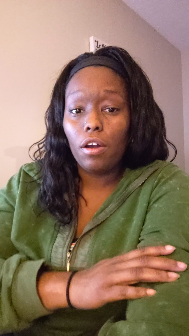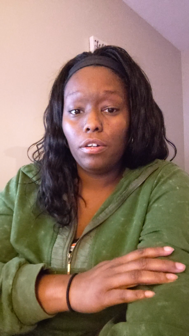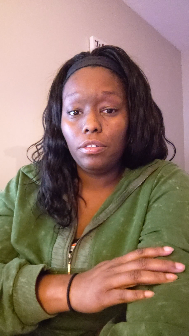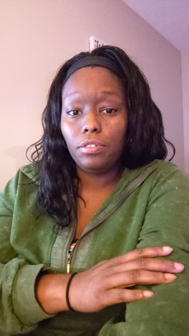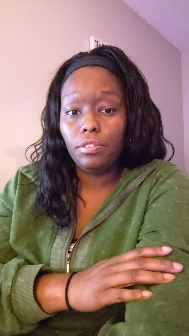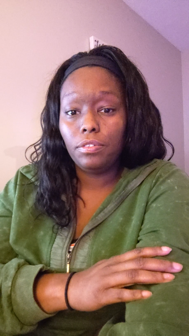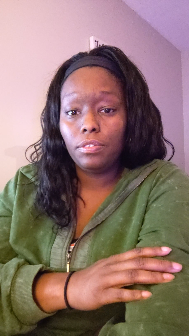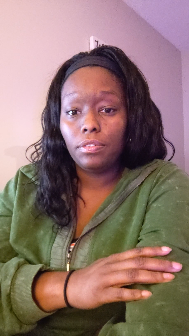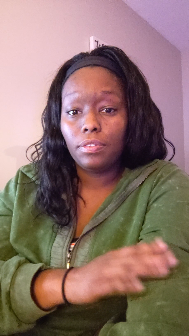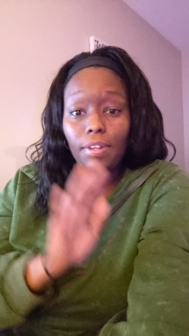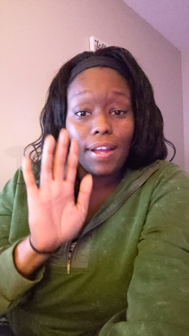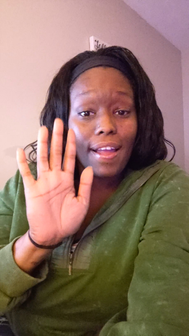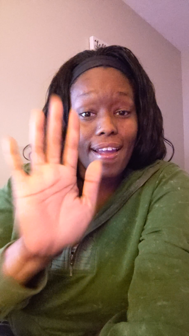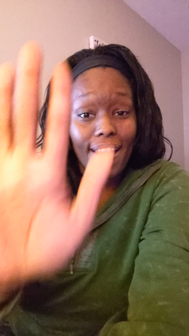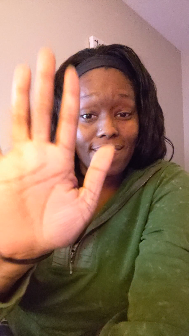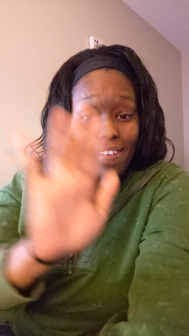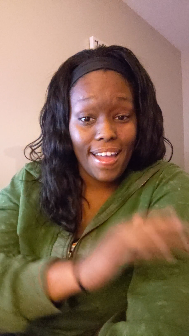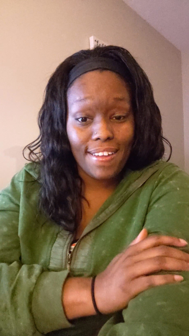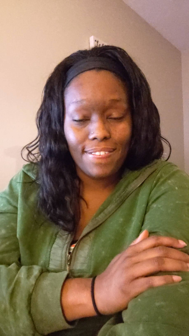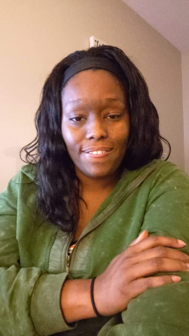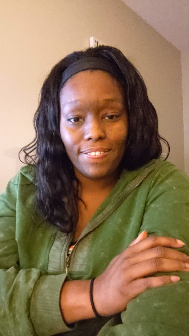give me five